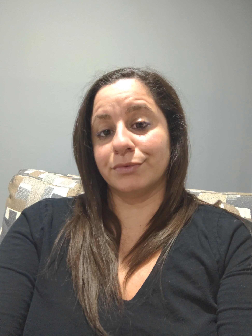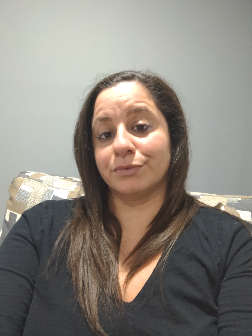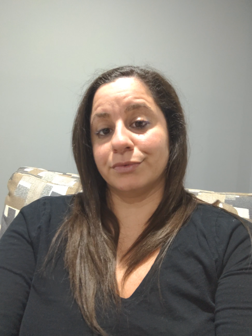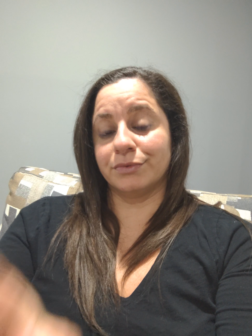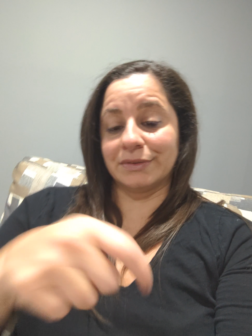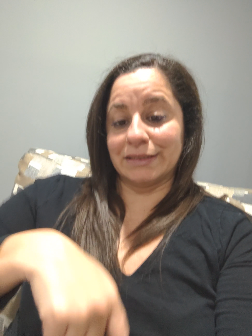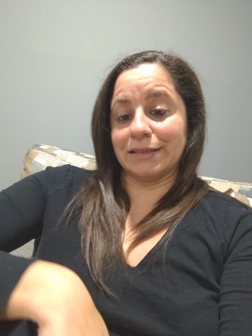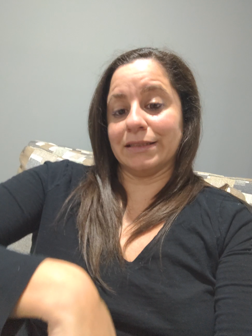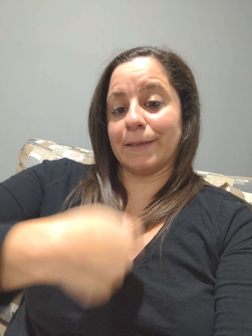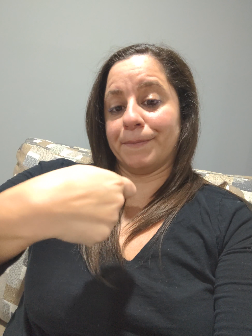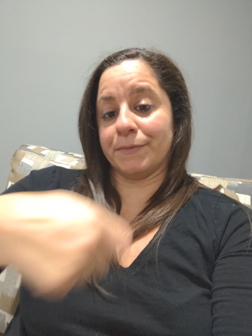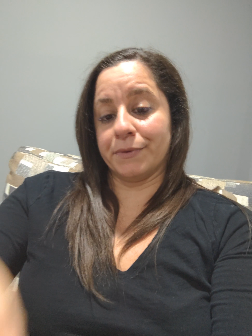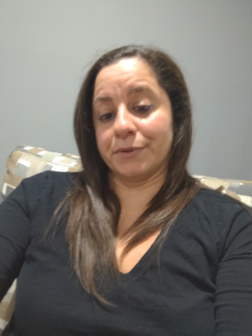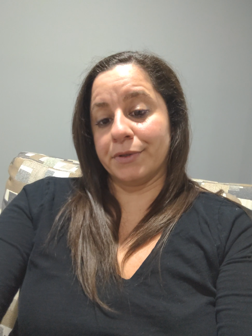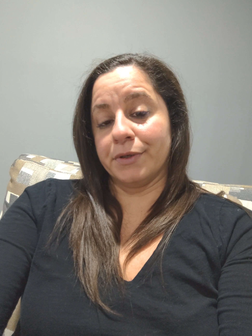zipper